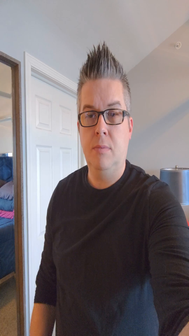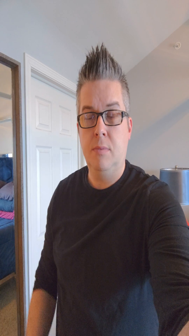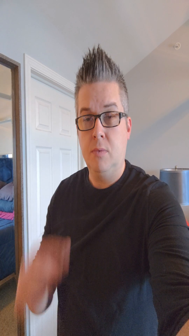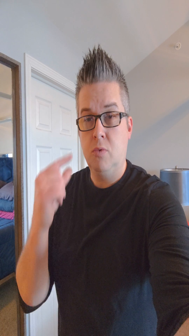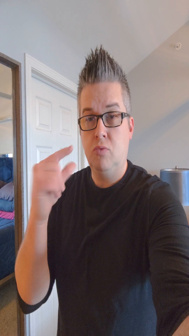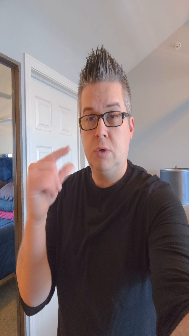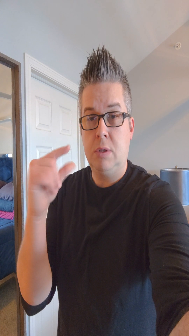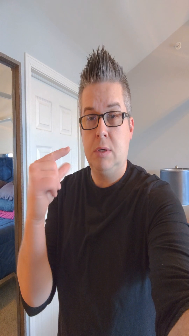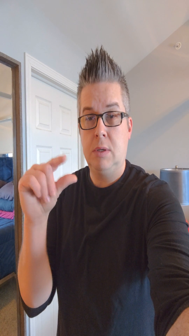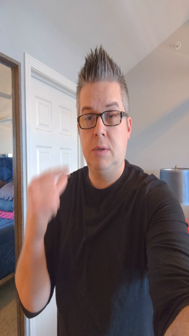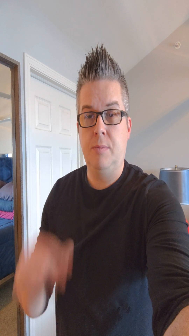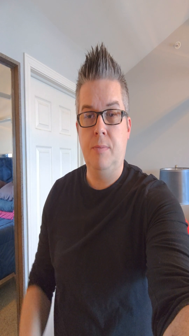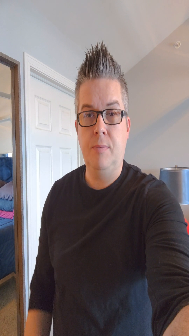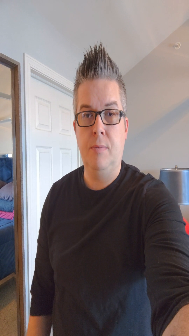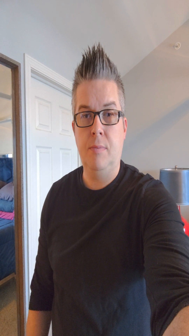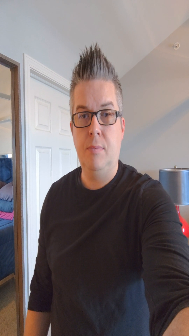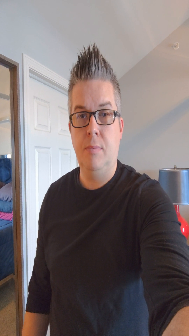green